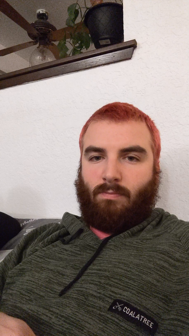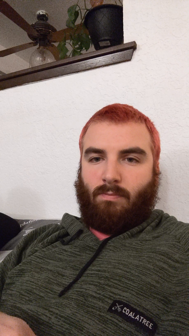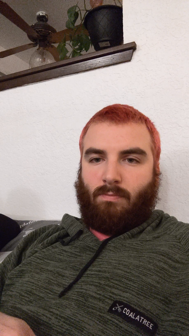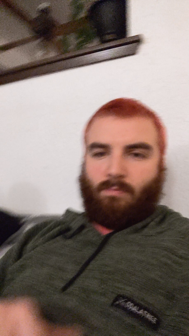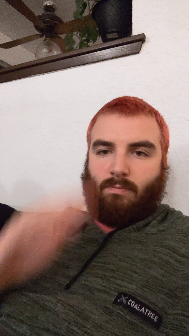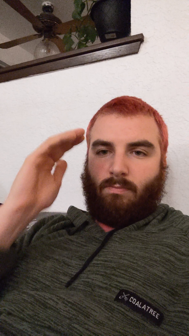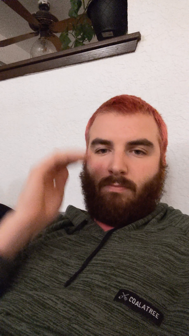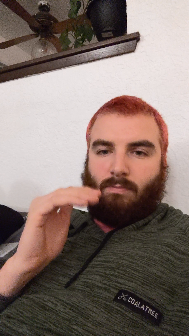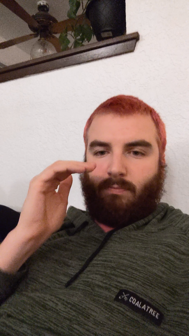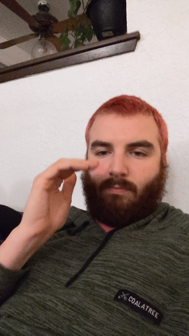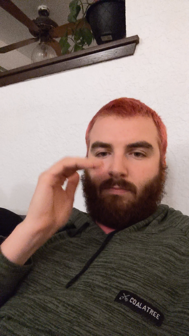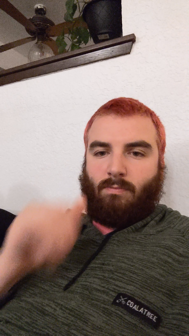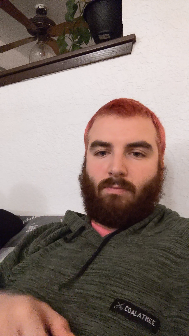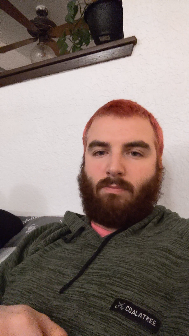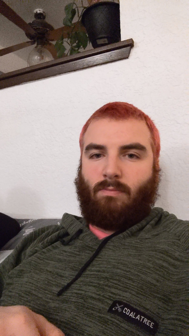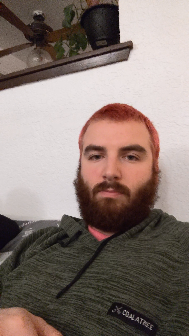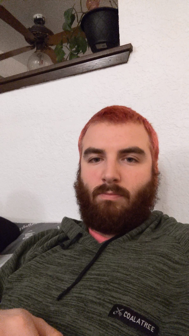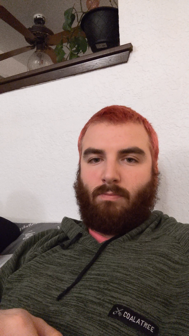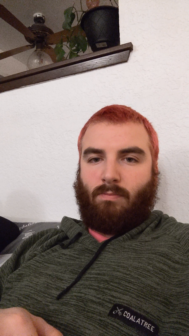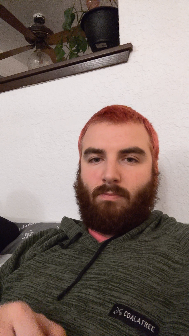short